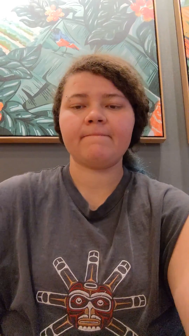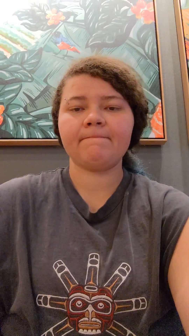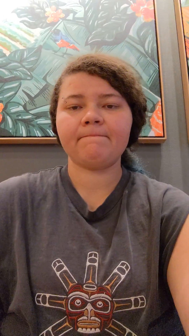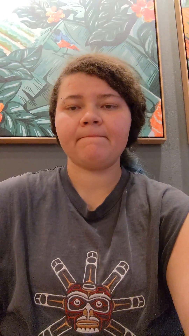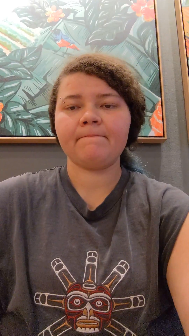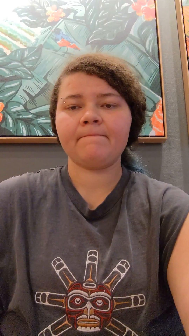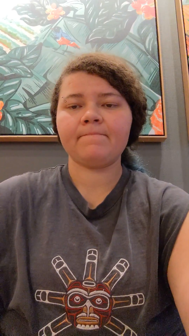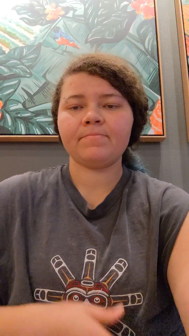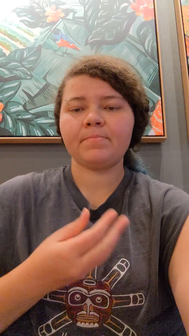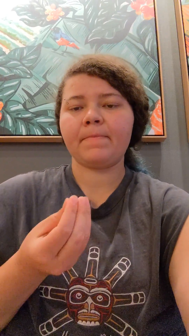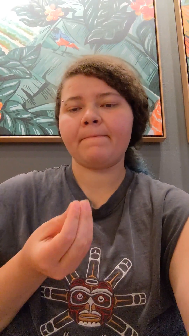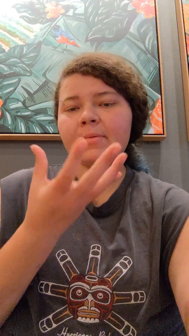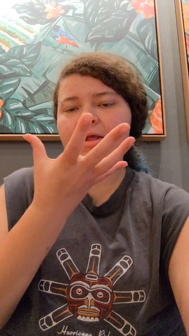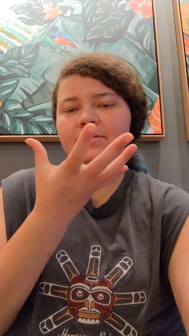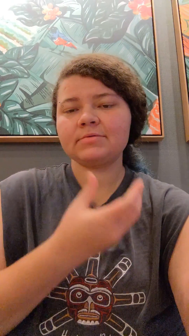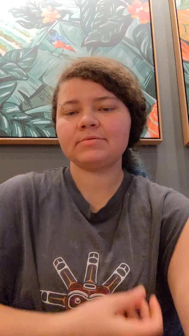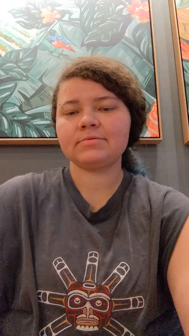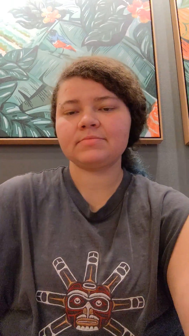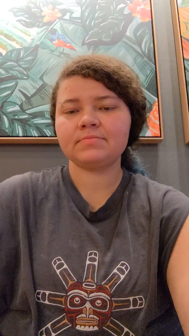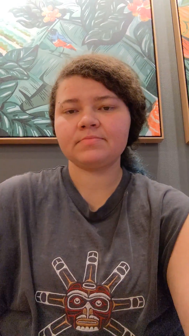plants